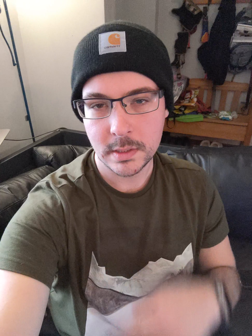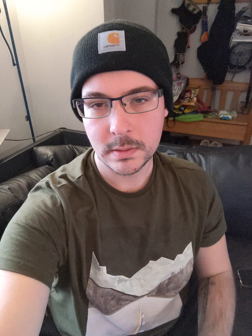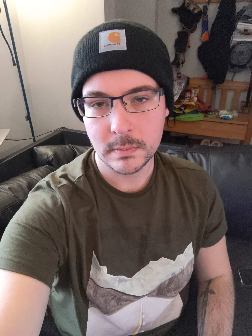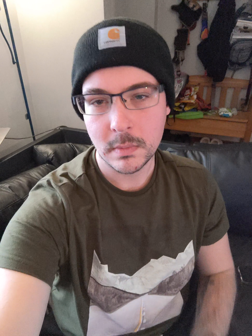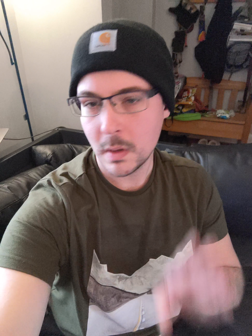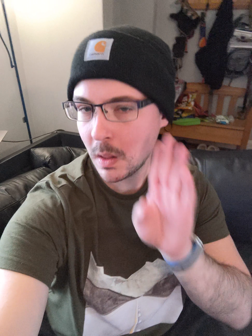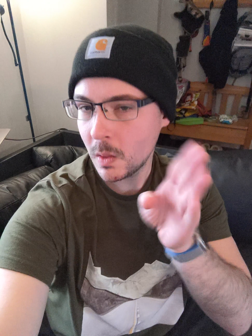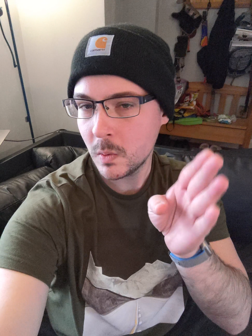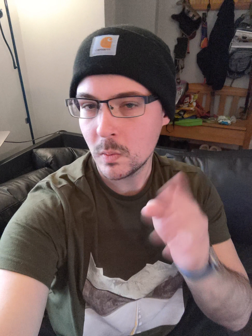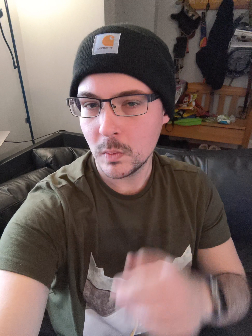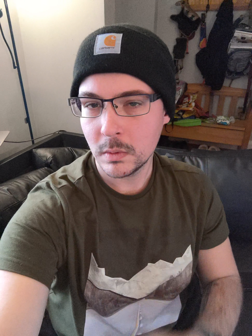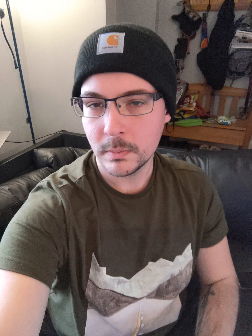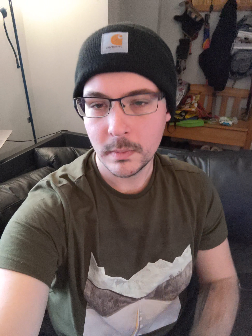hello